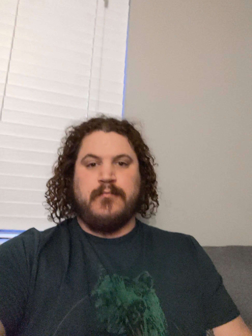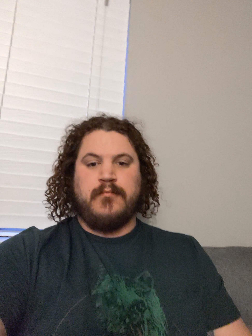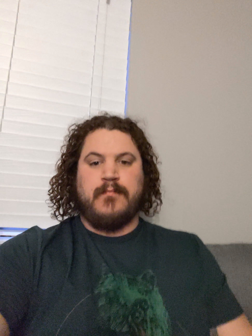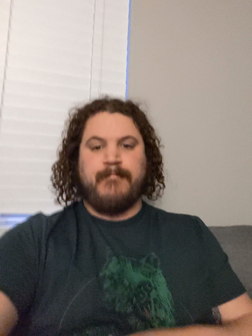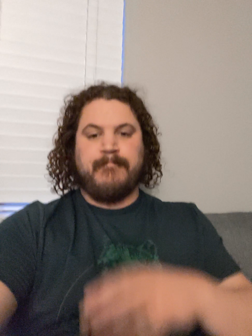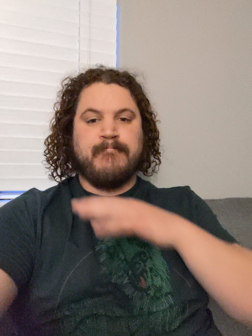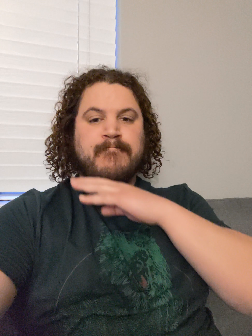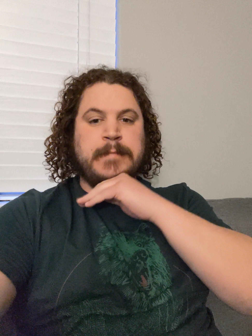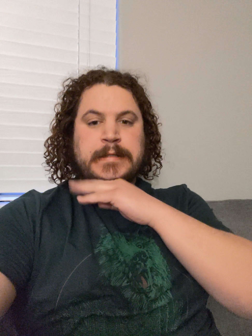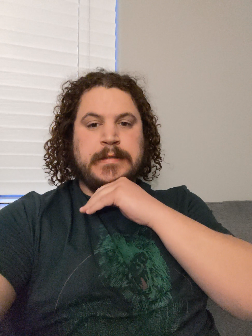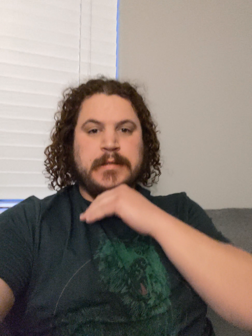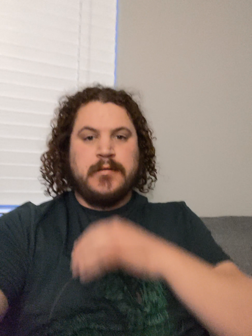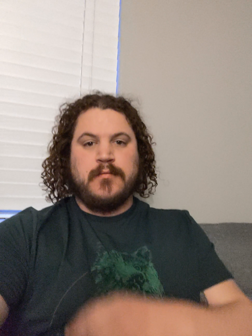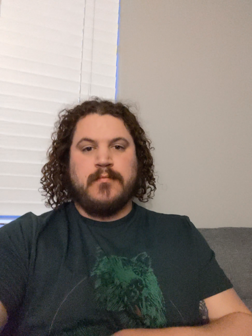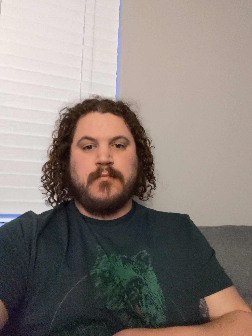pig